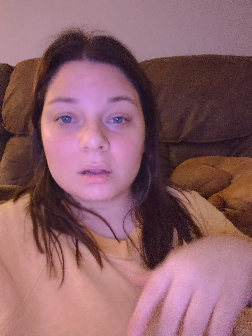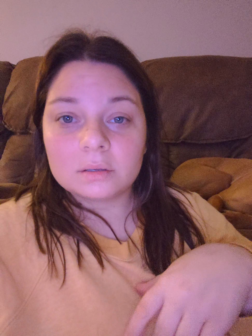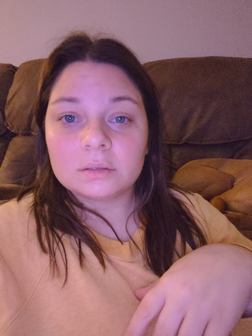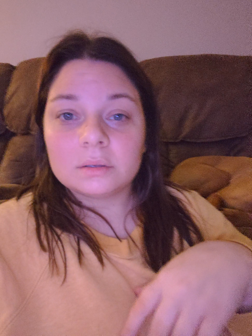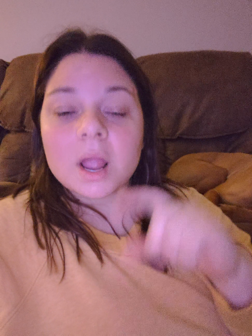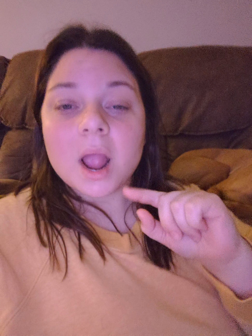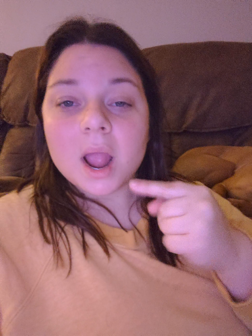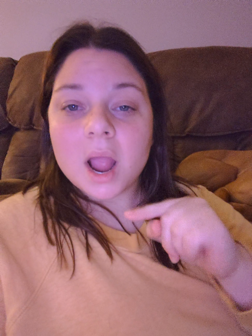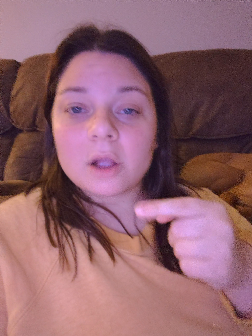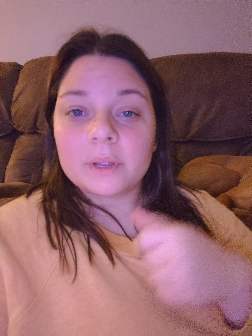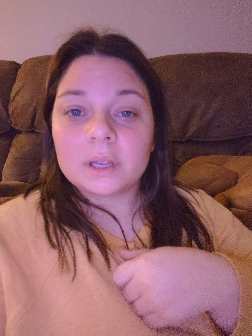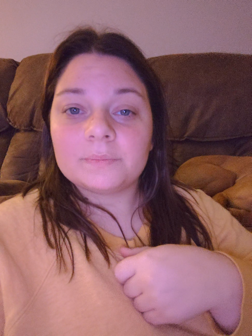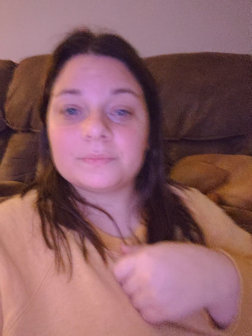owie